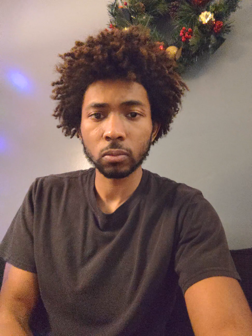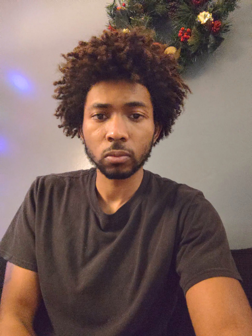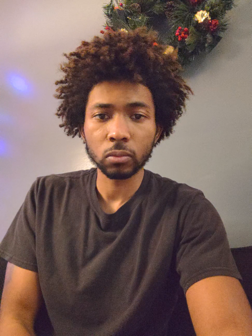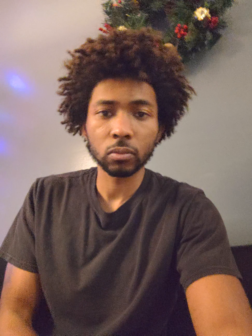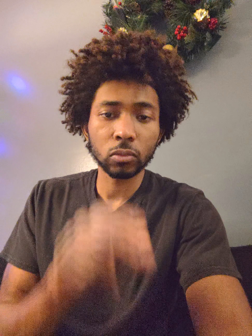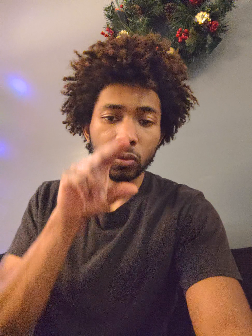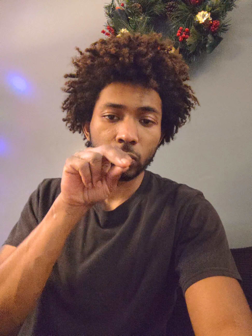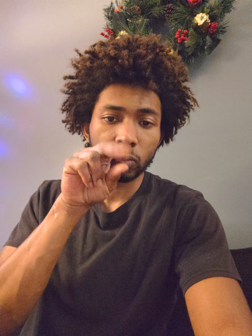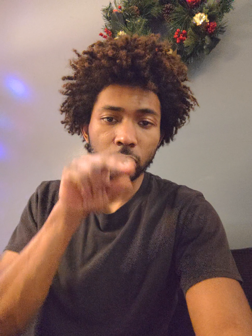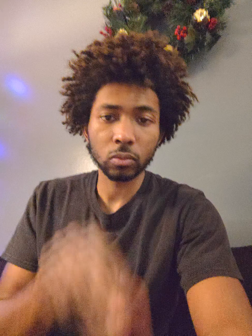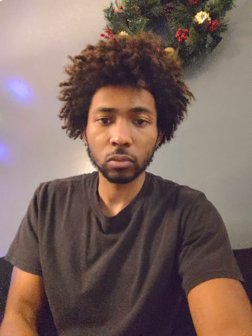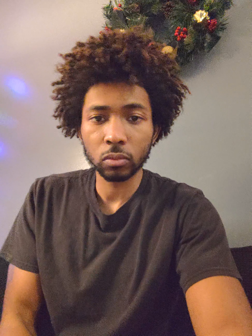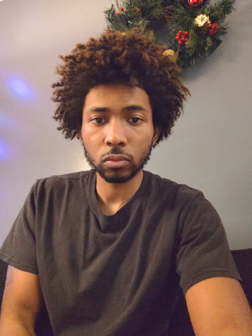duck